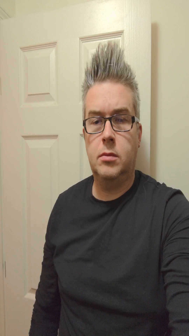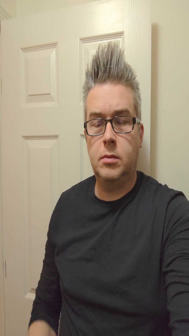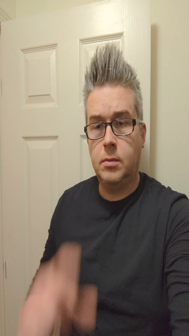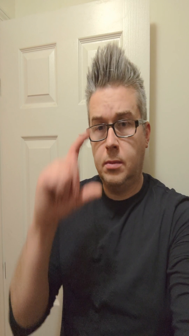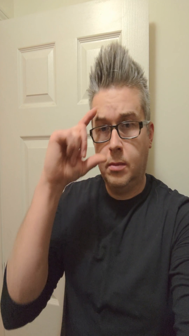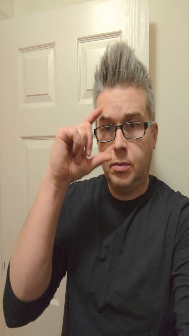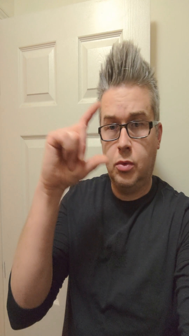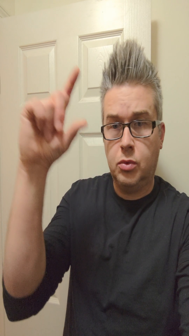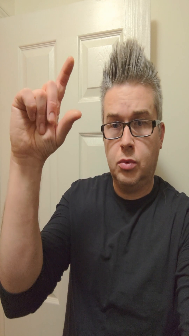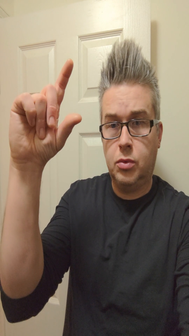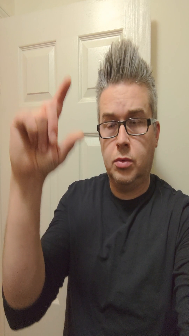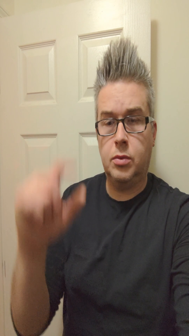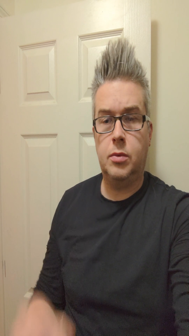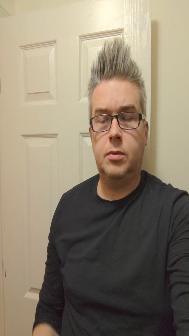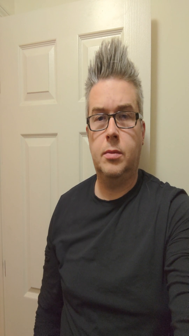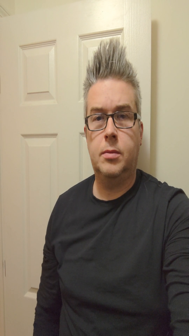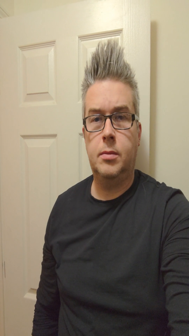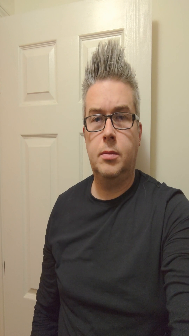moon